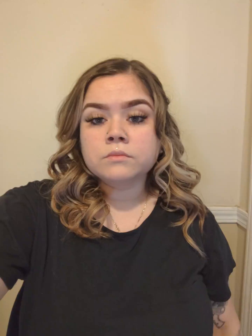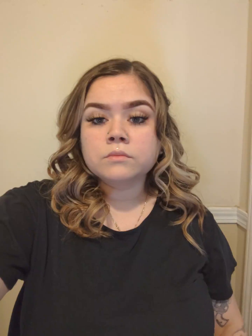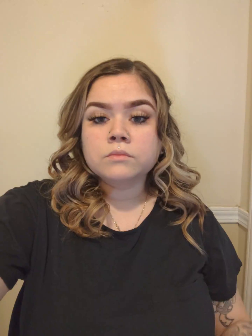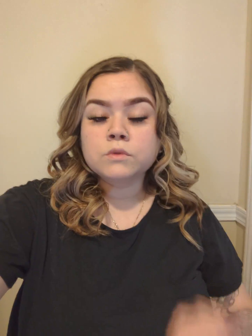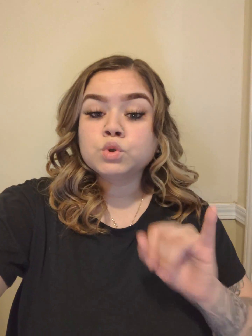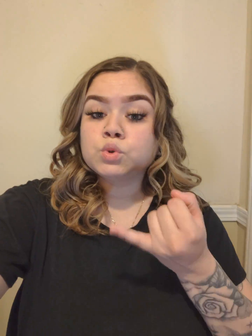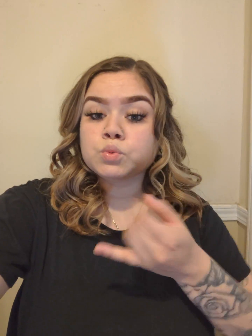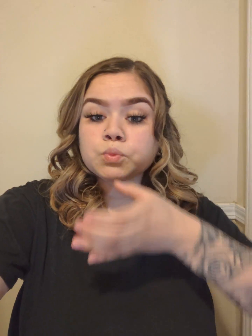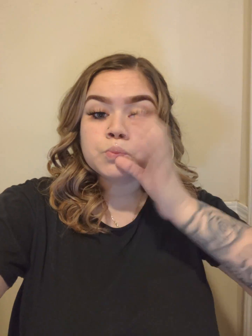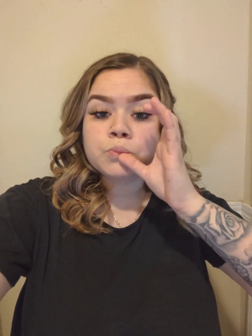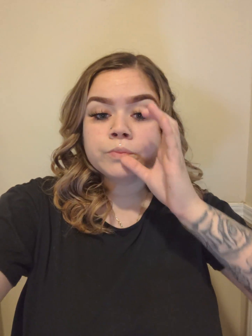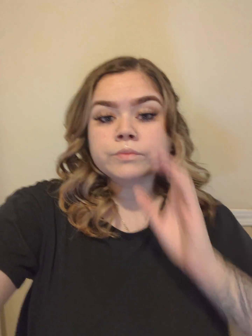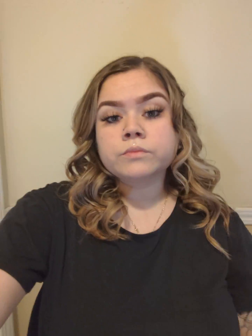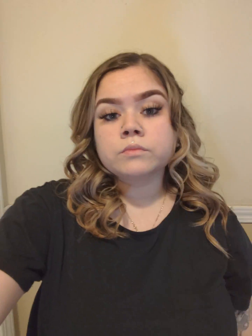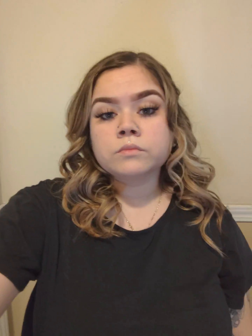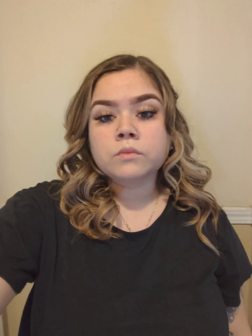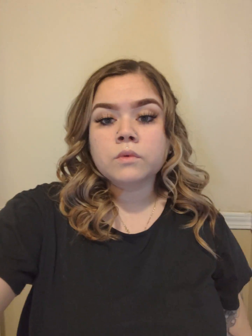juice